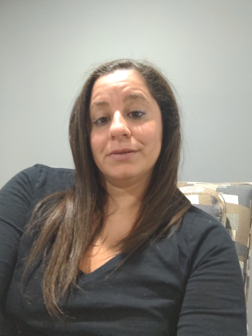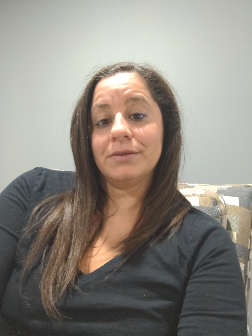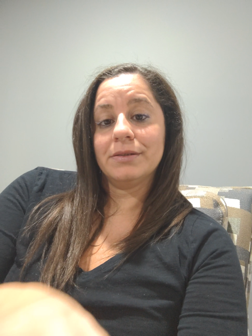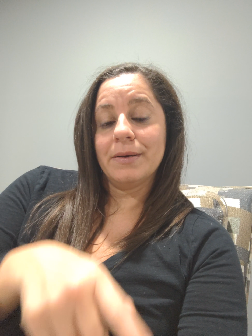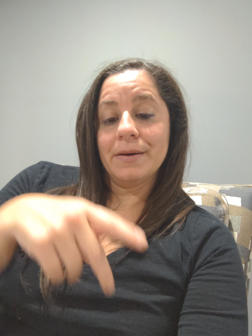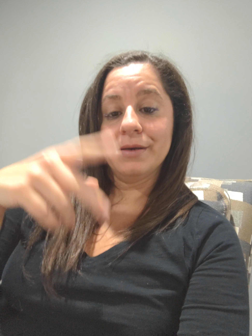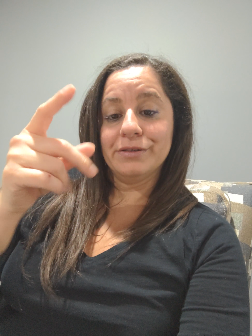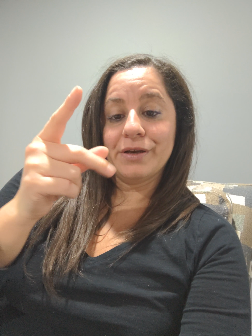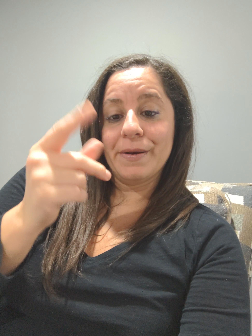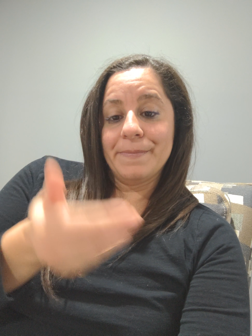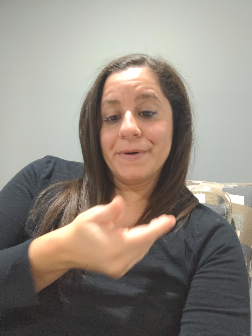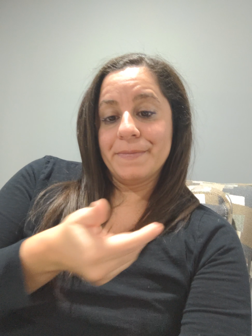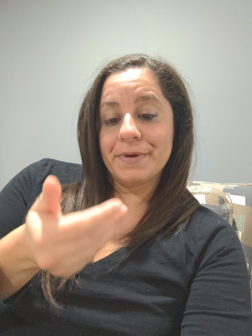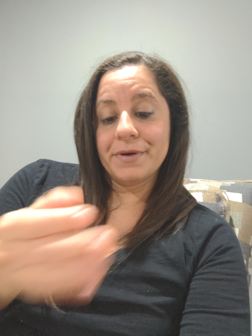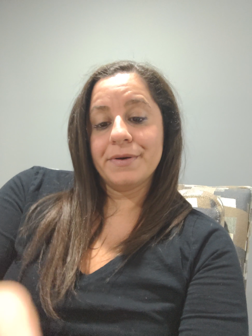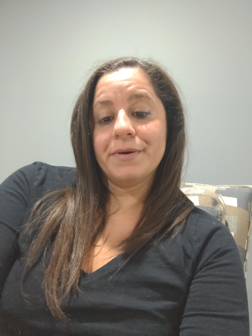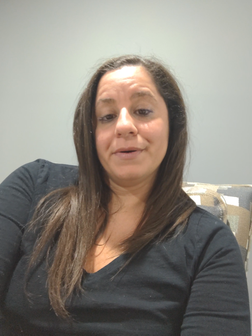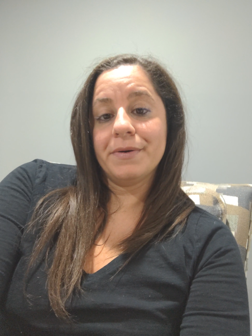puppy